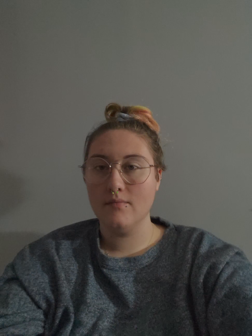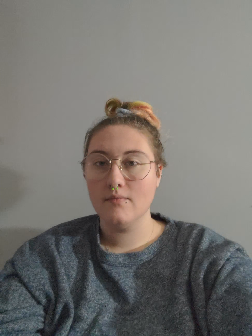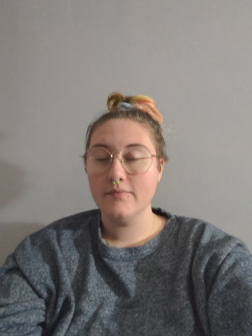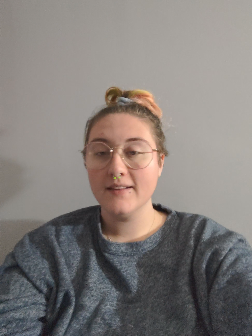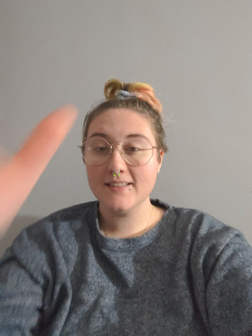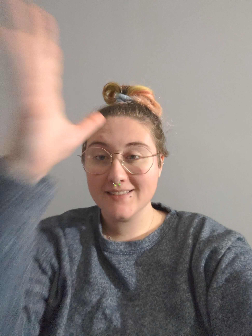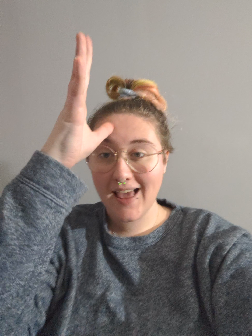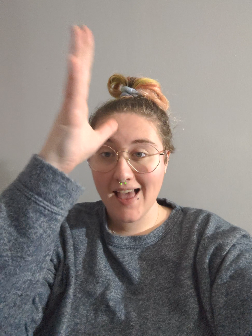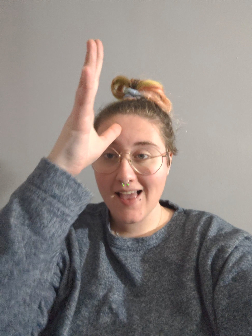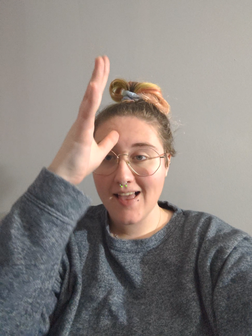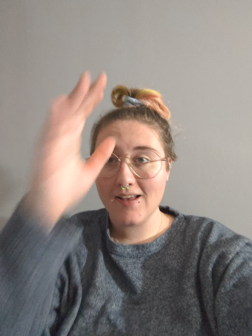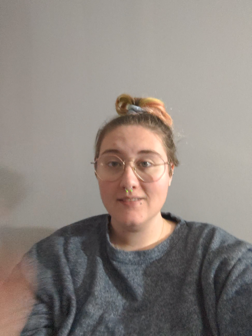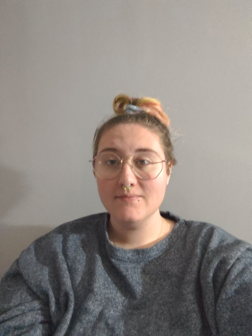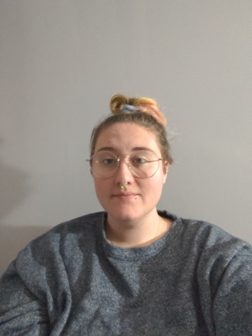dad